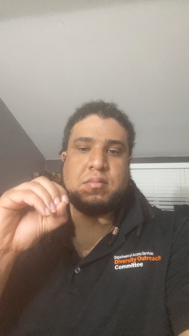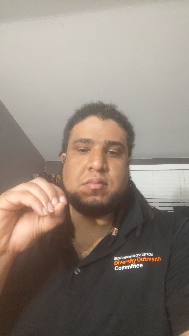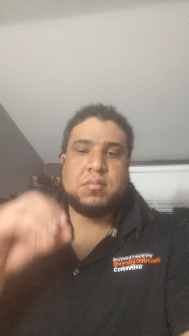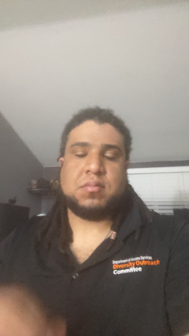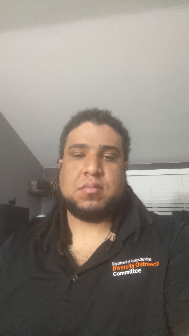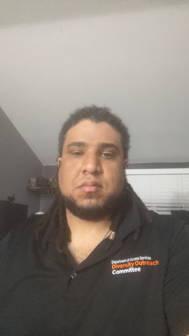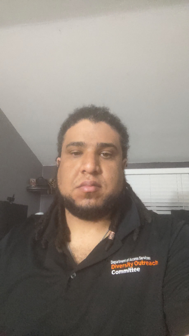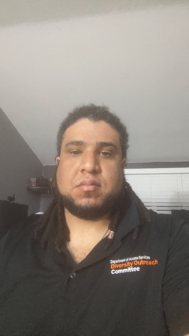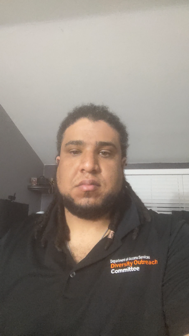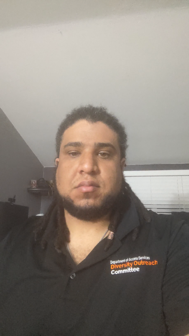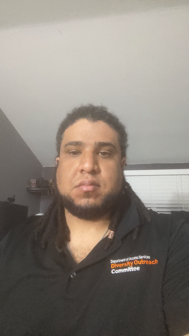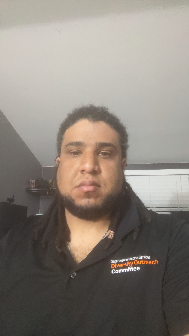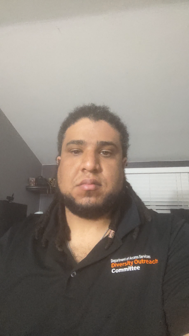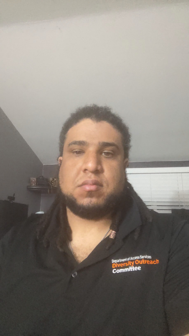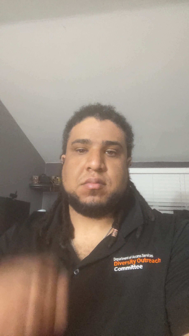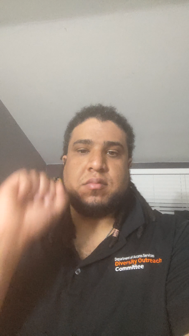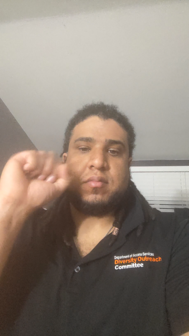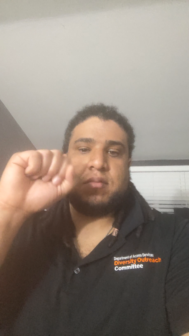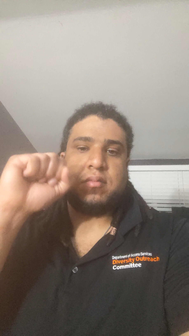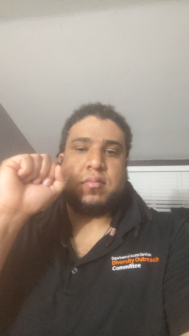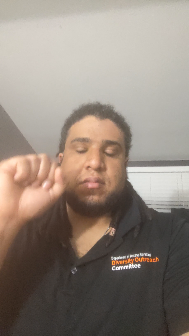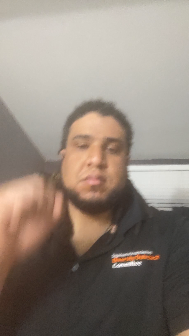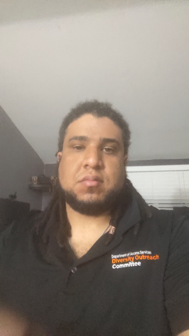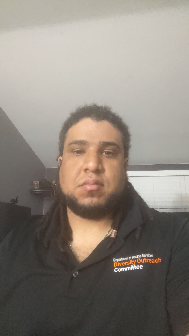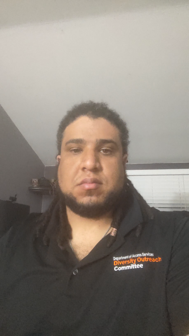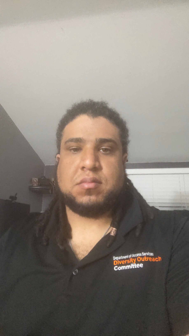knock